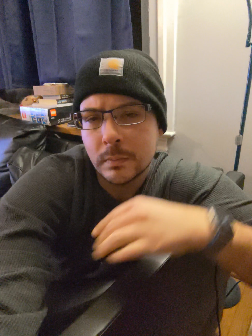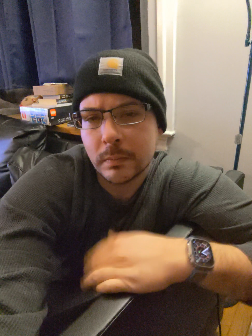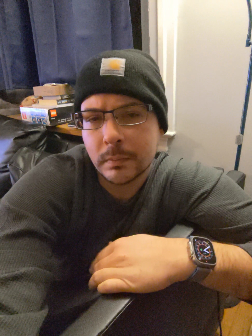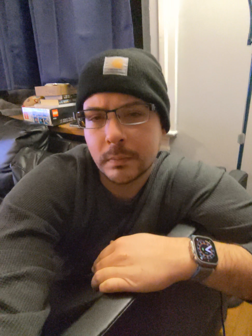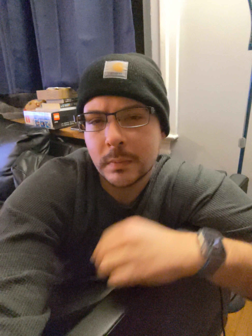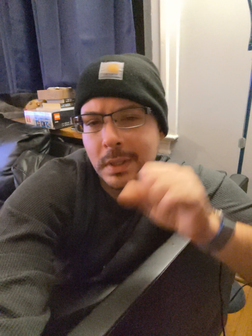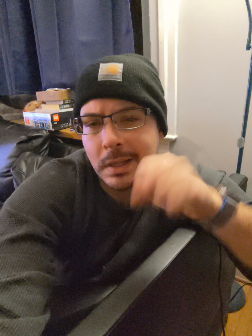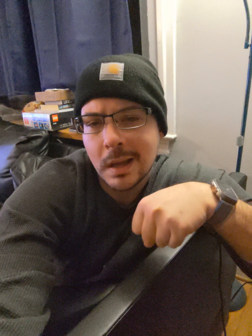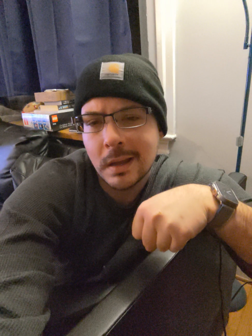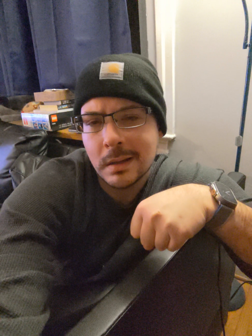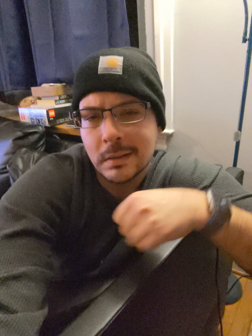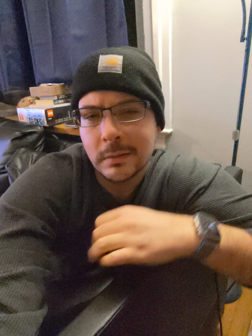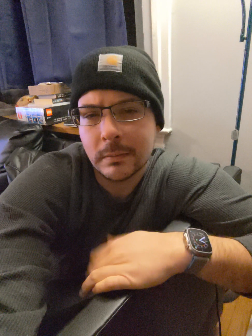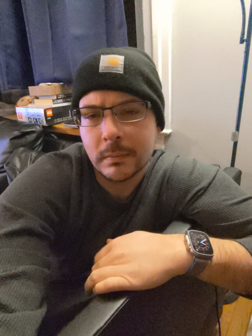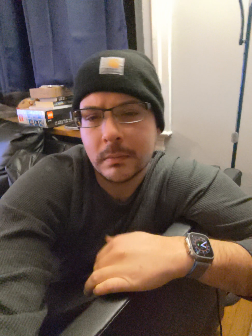can